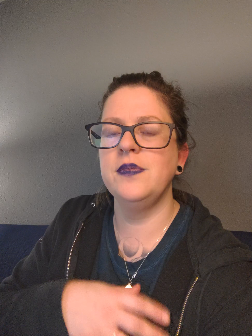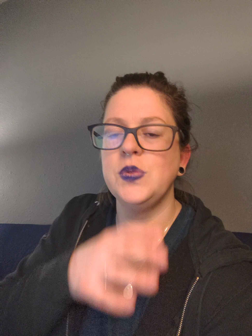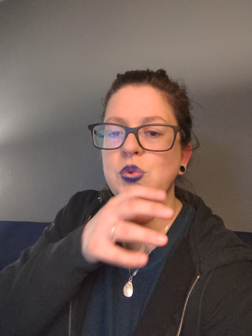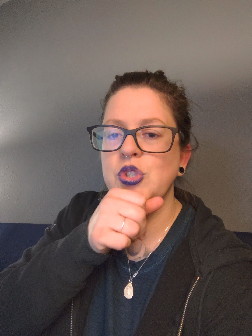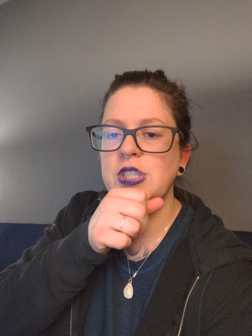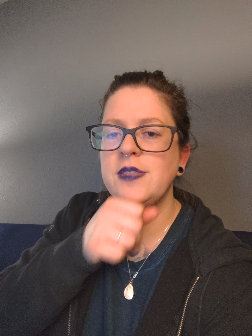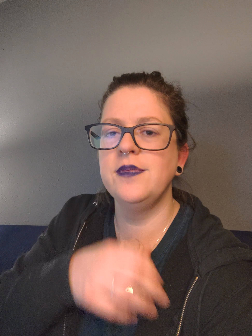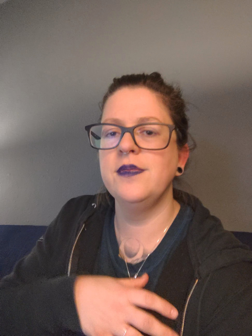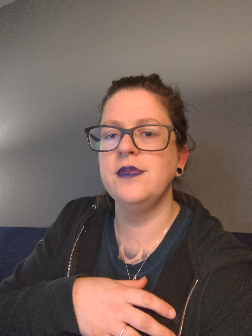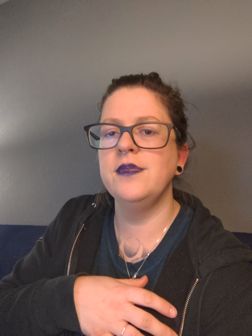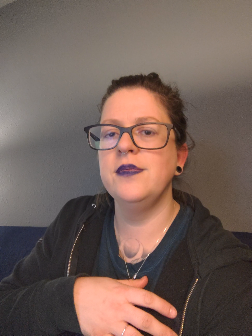orange